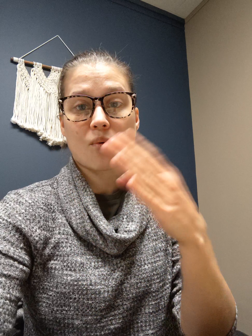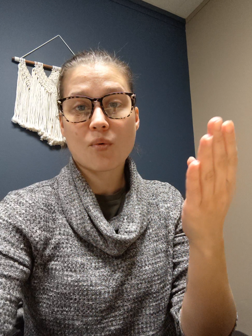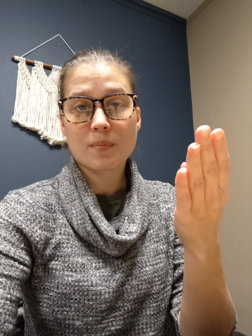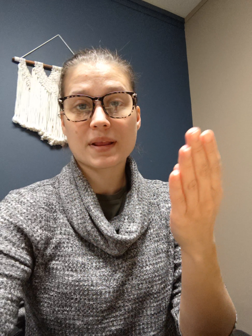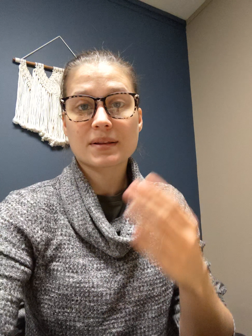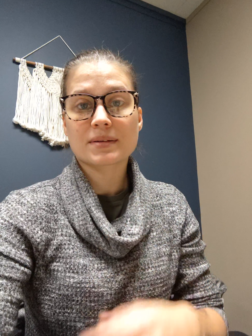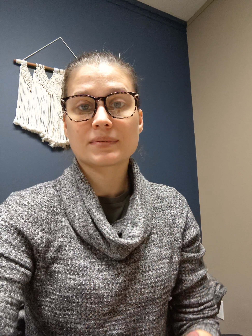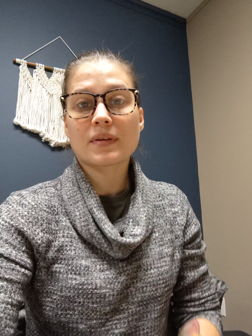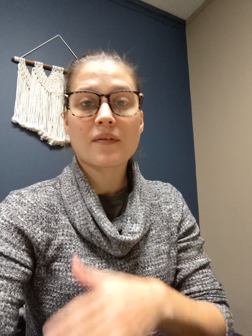open